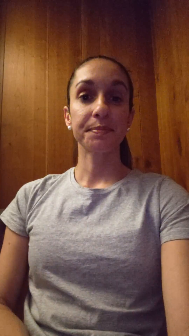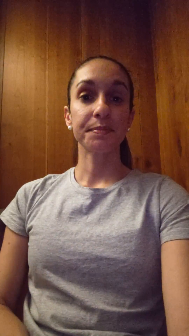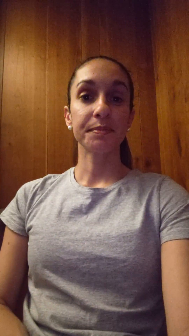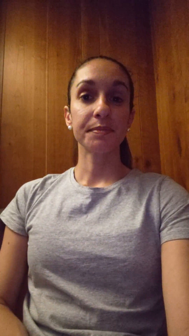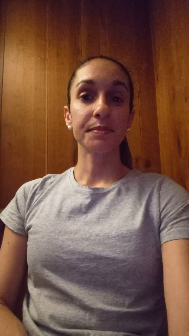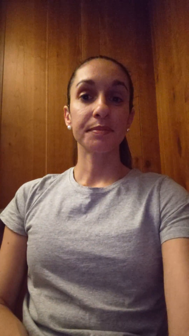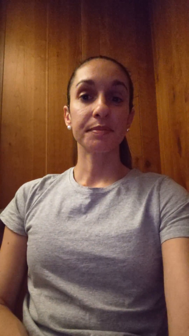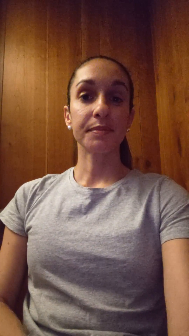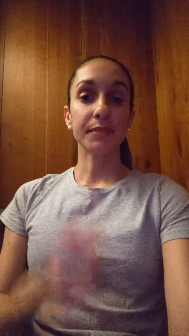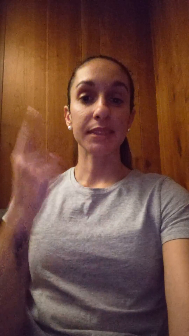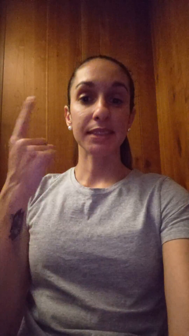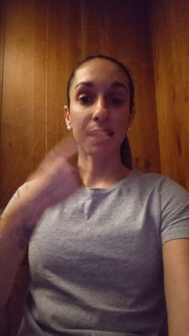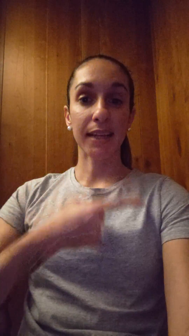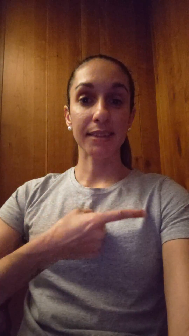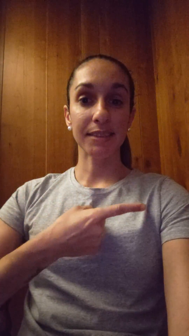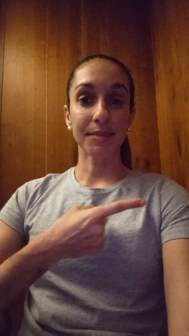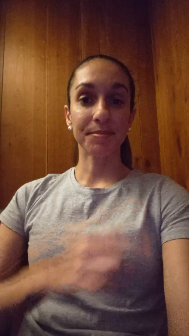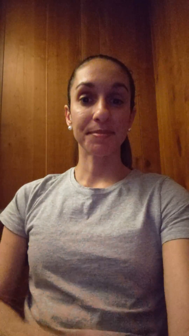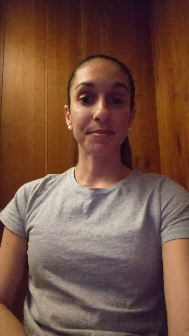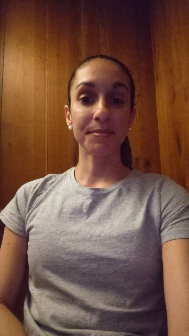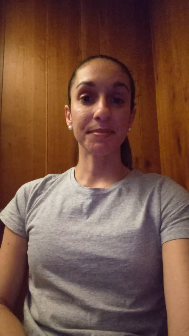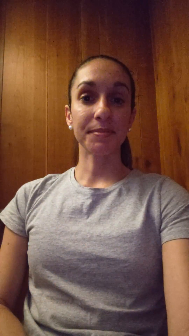day